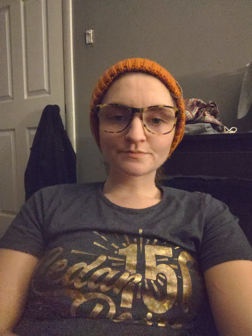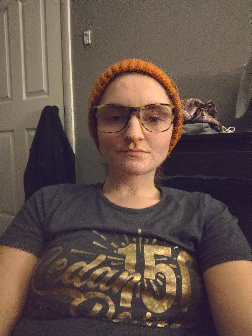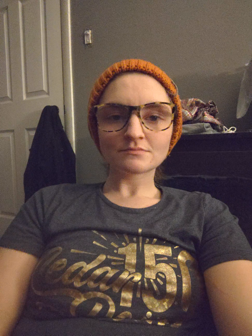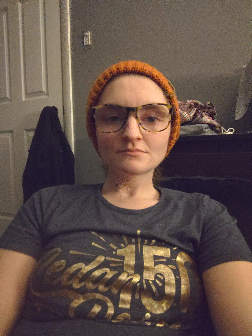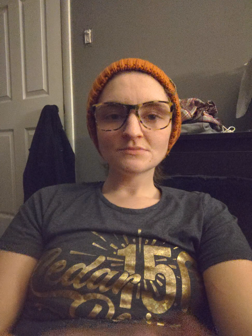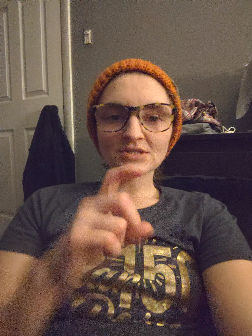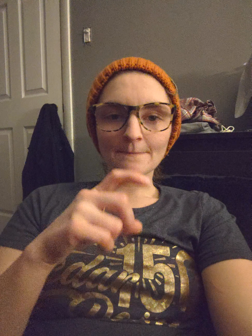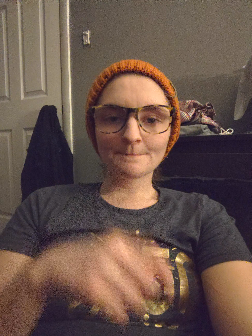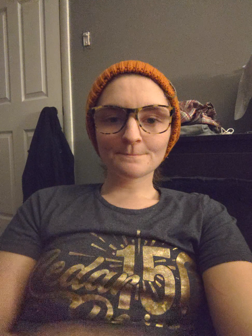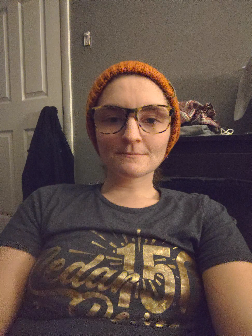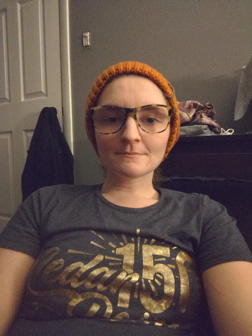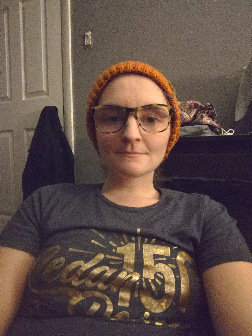time